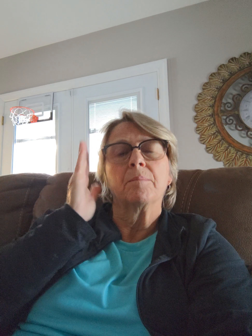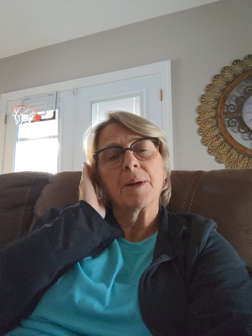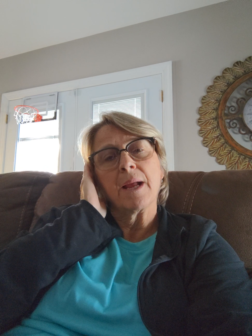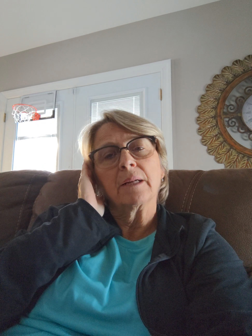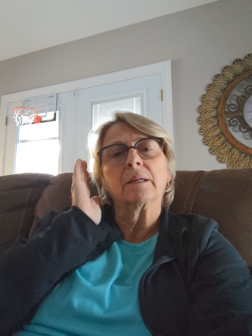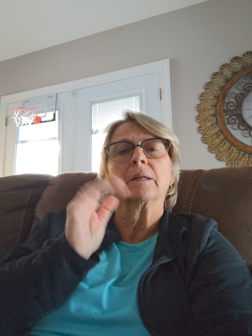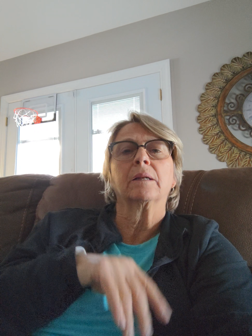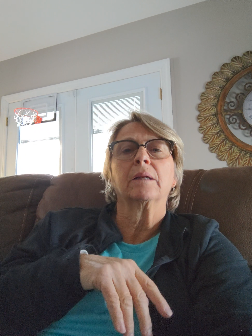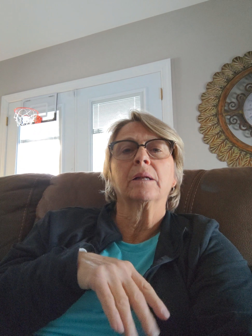bed